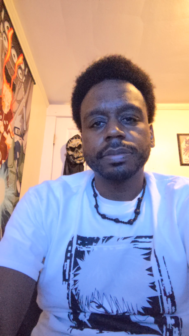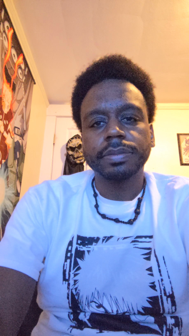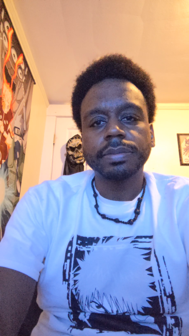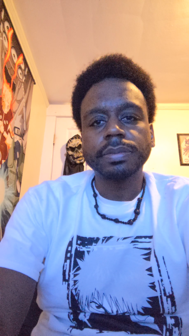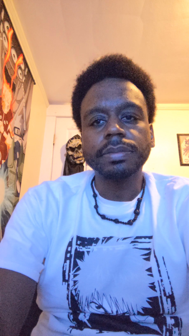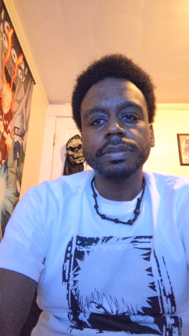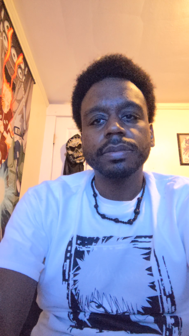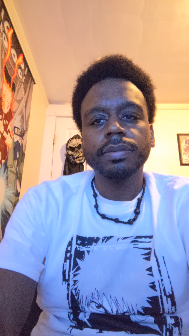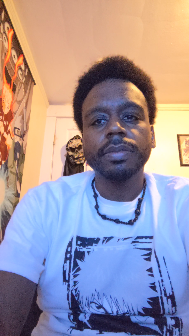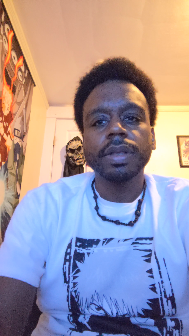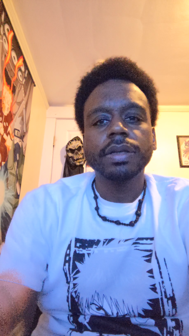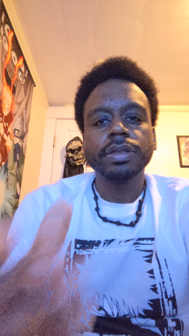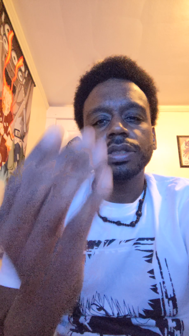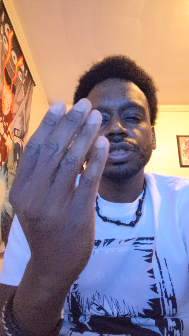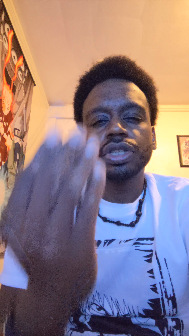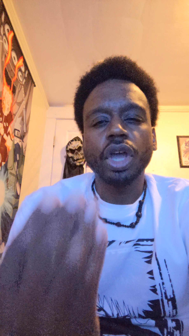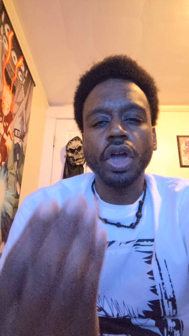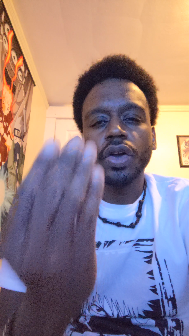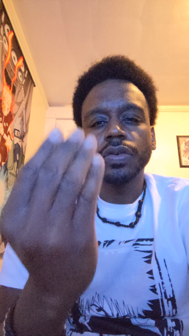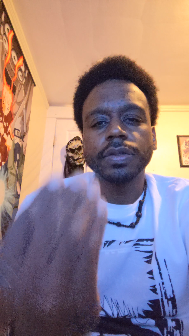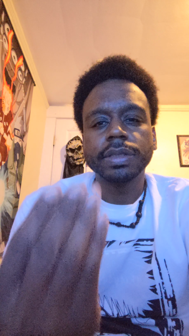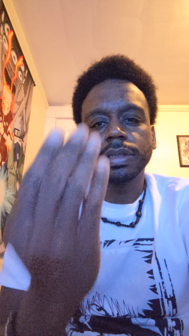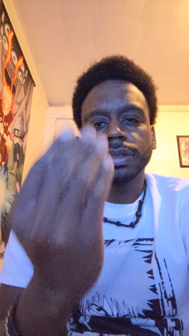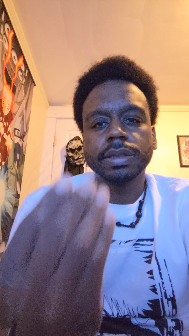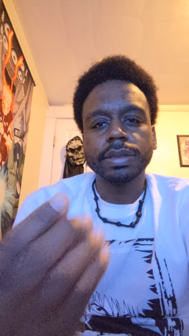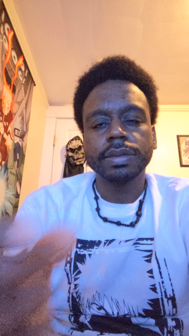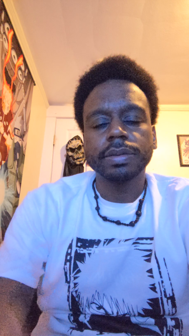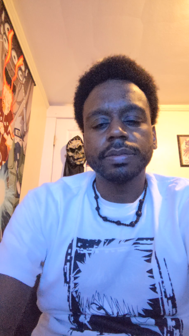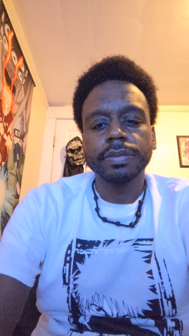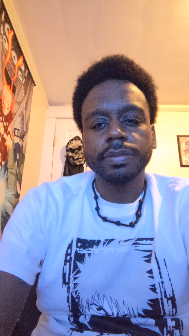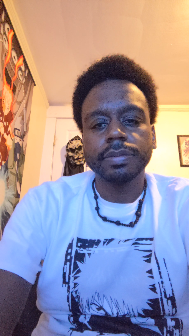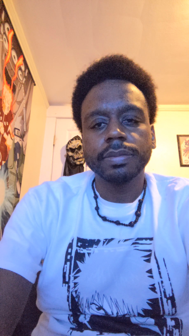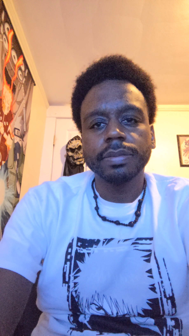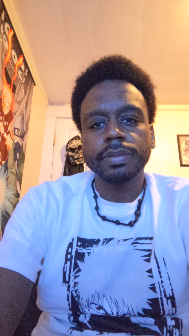gentle